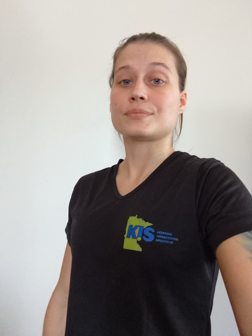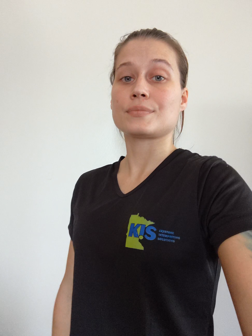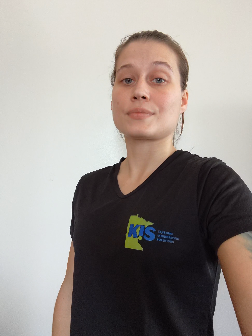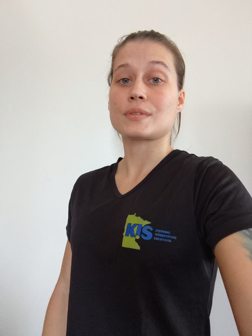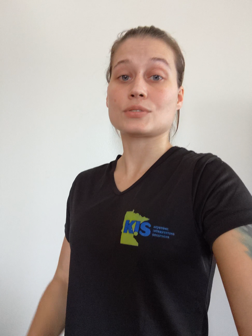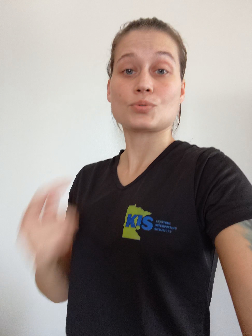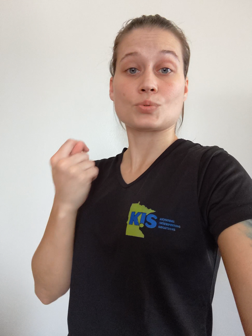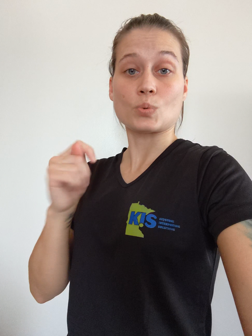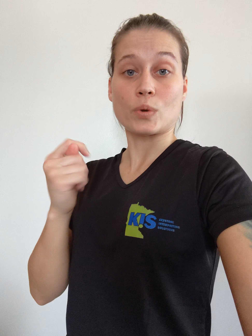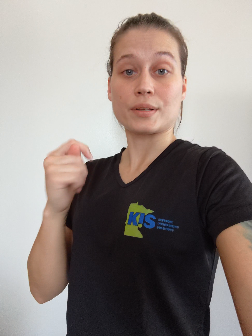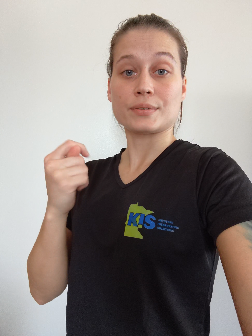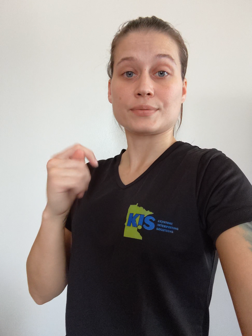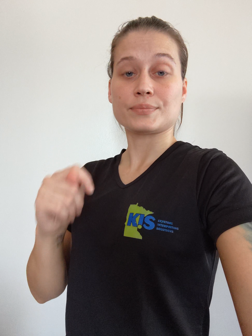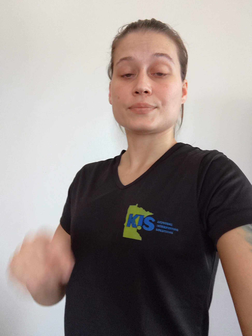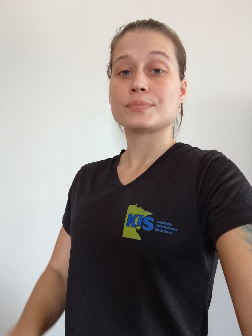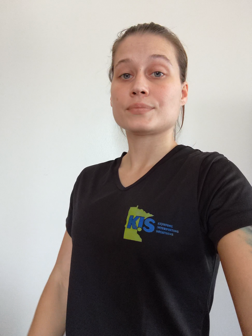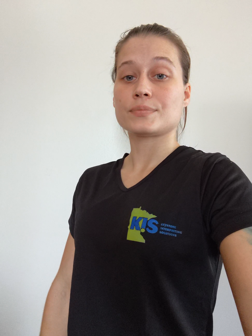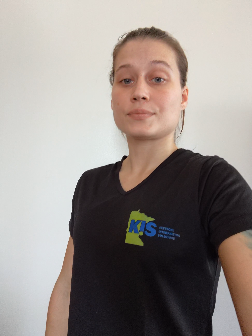toy